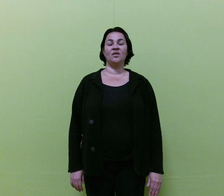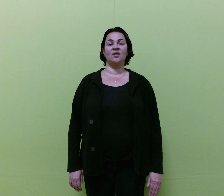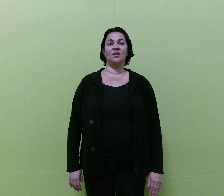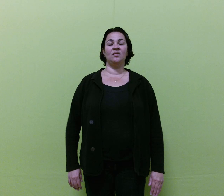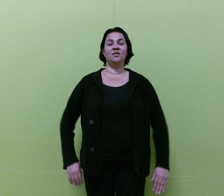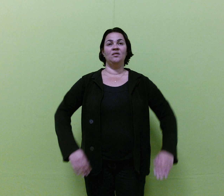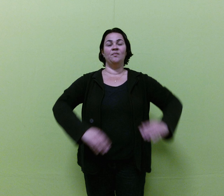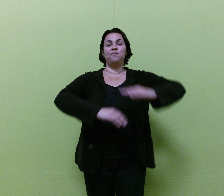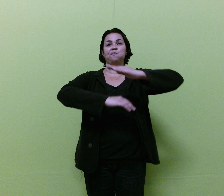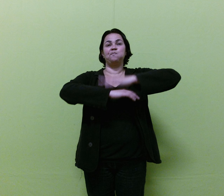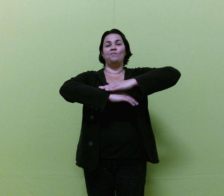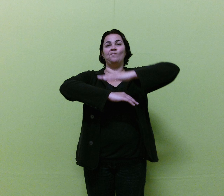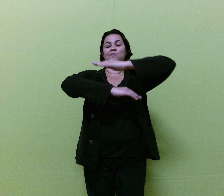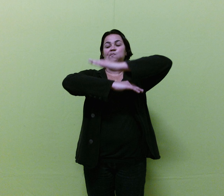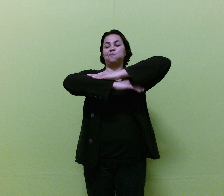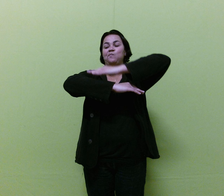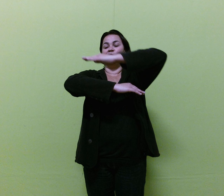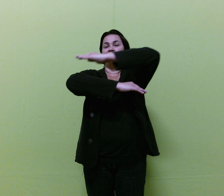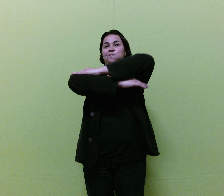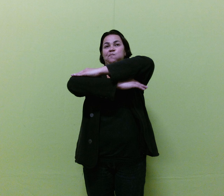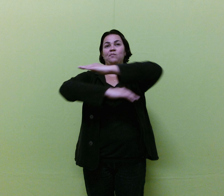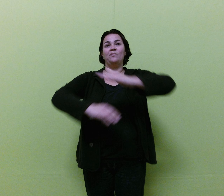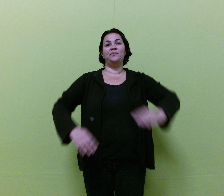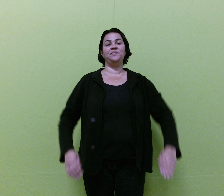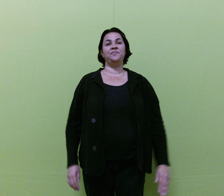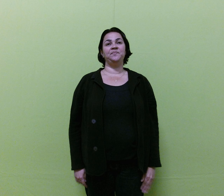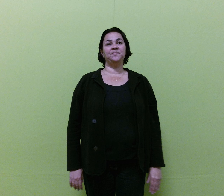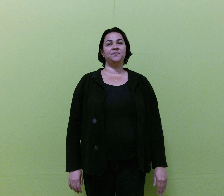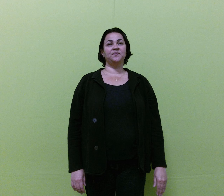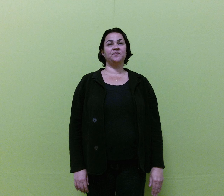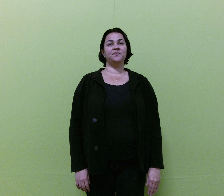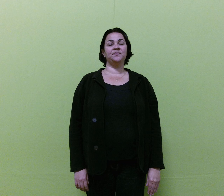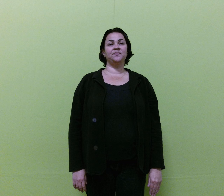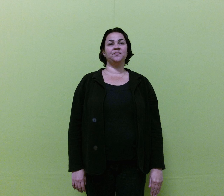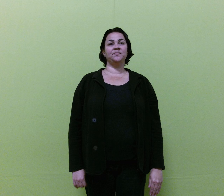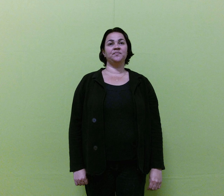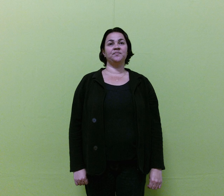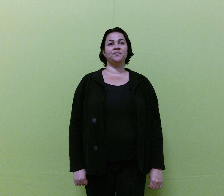sapo